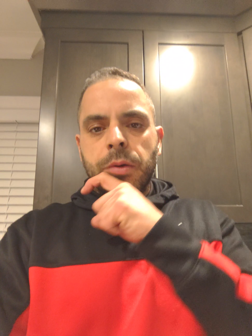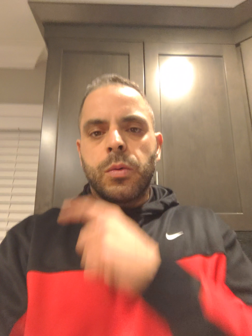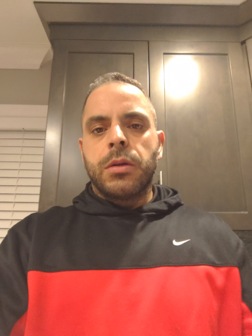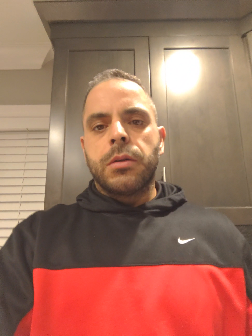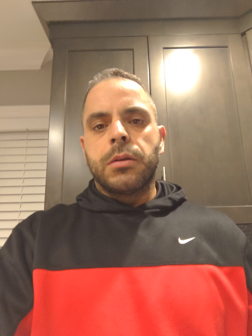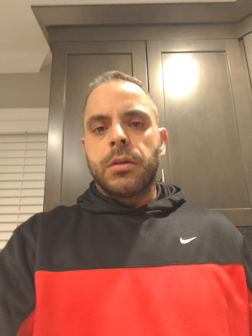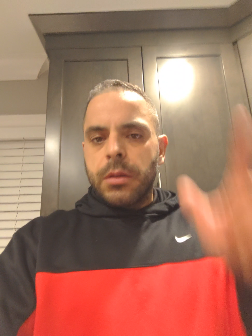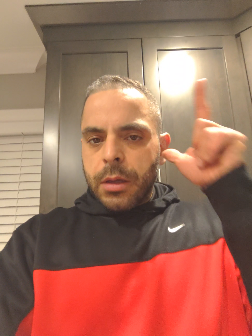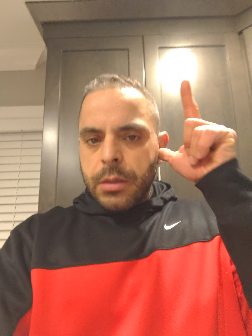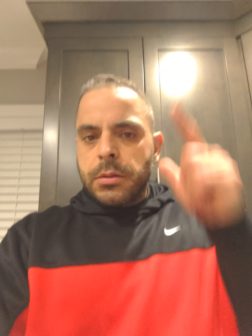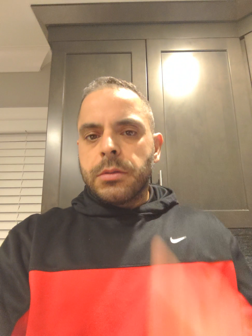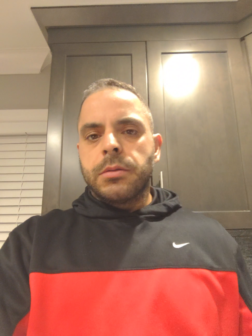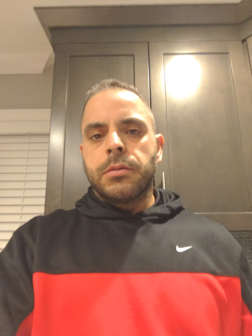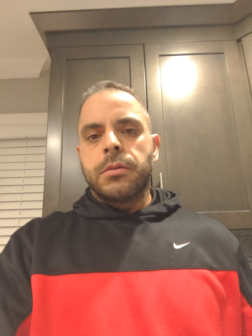listen